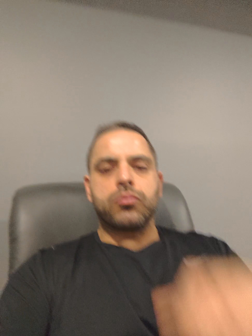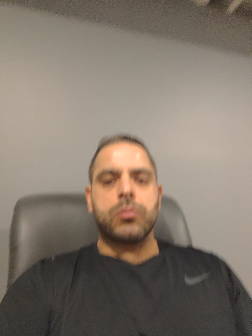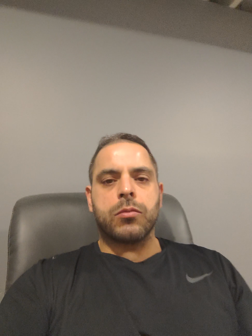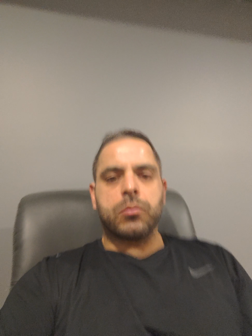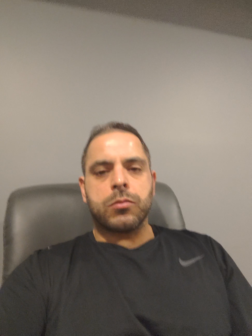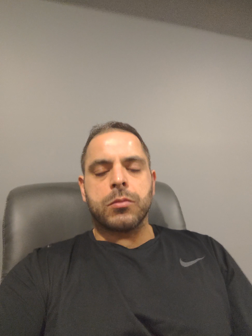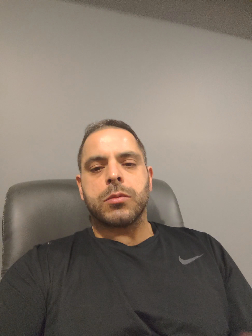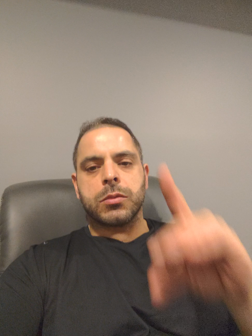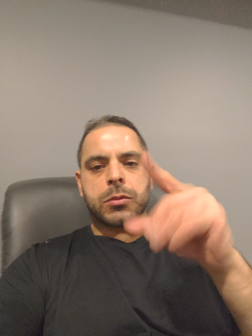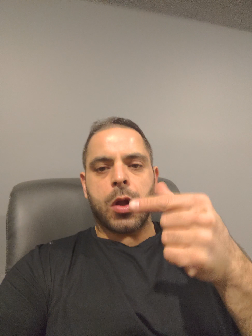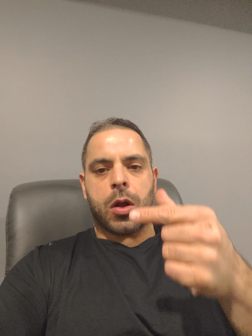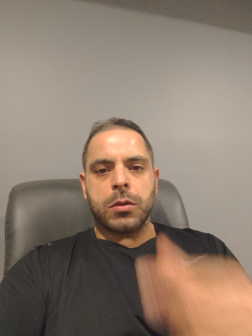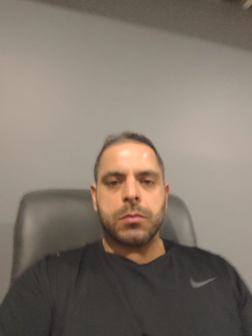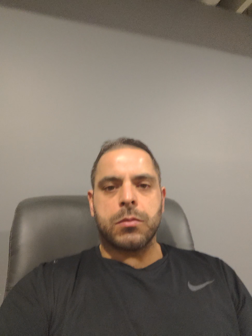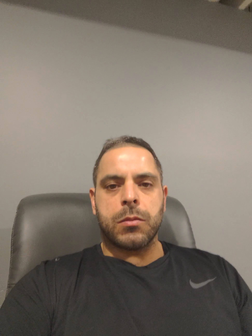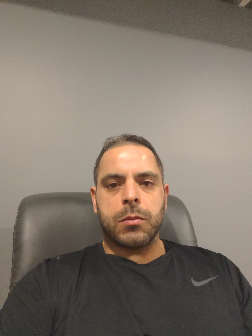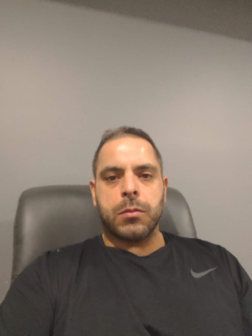dog